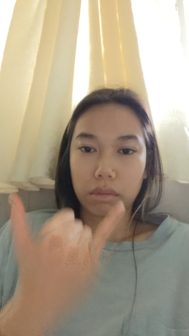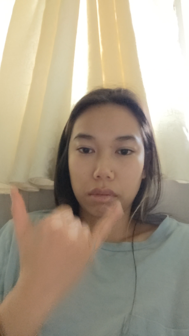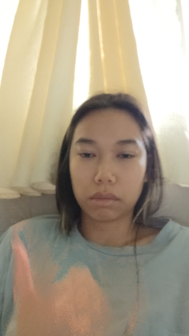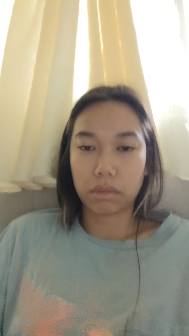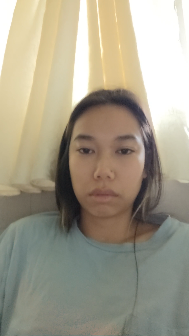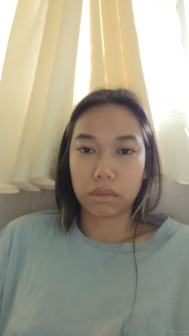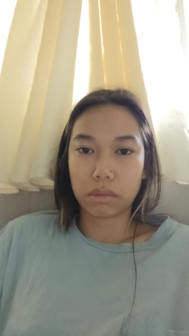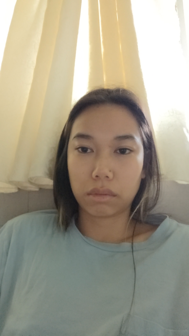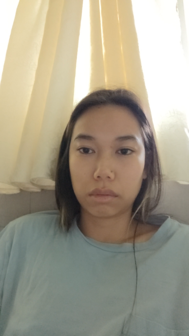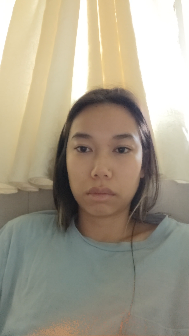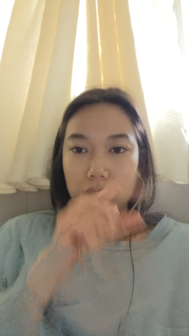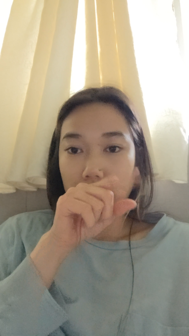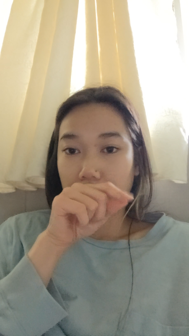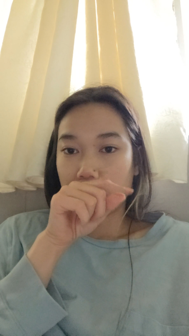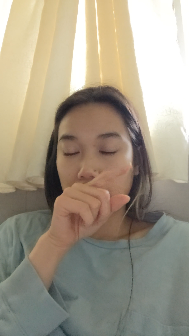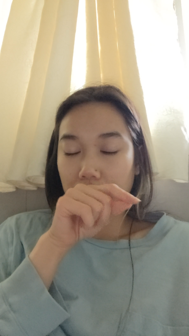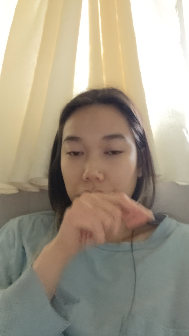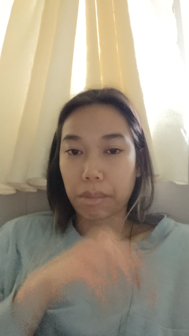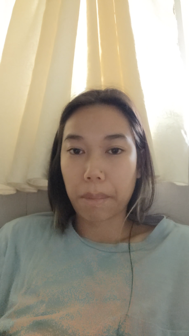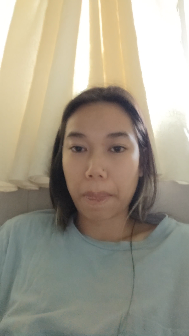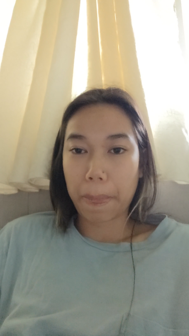chicken